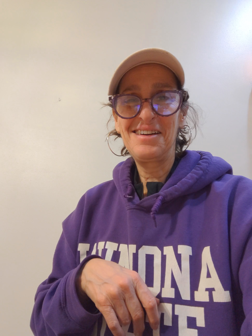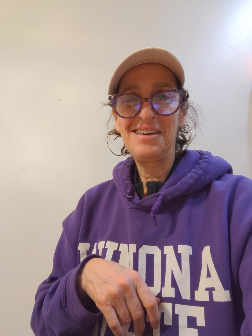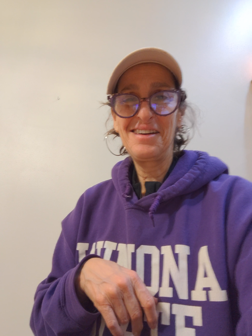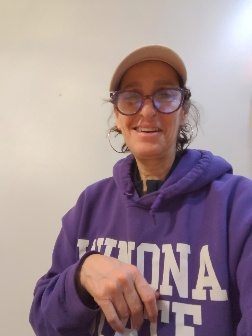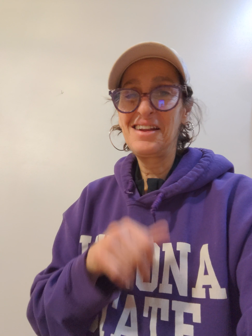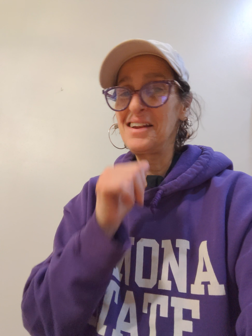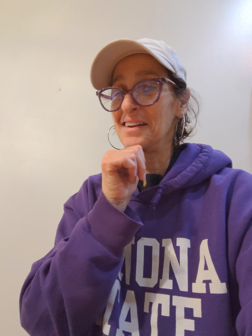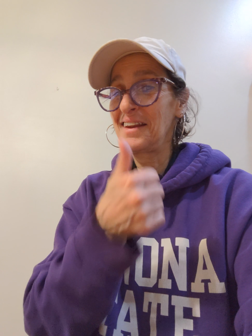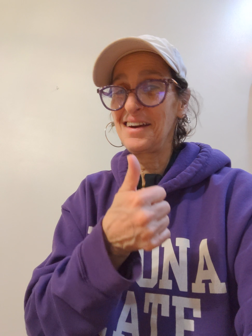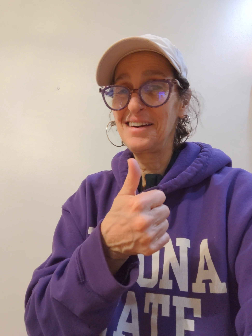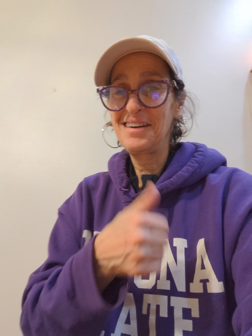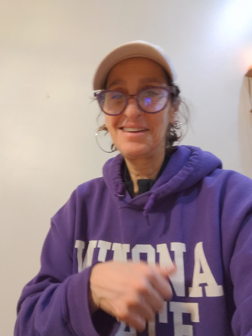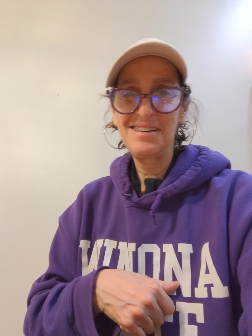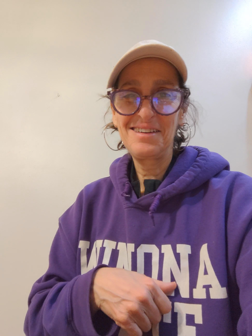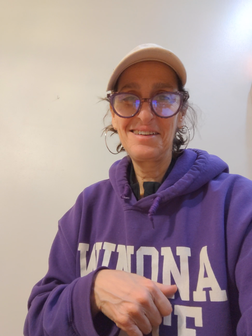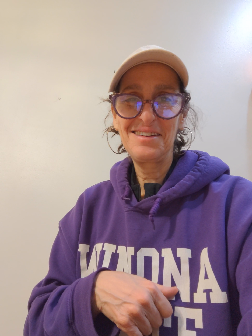not